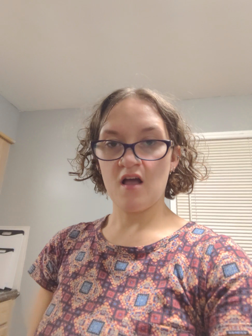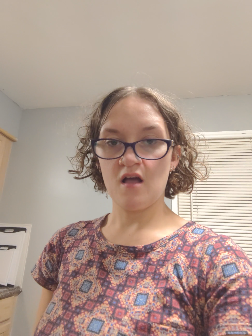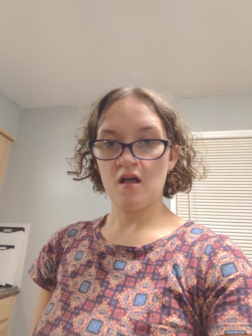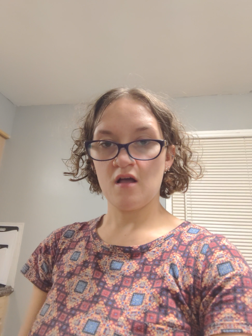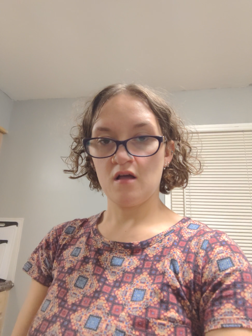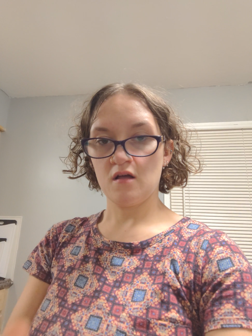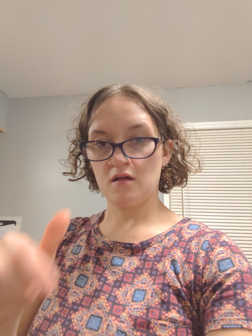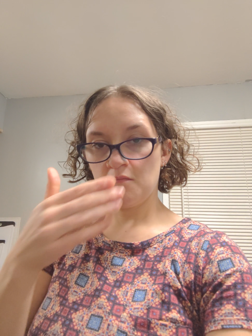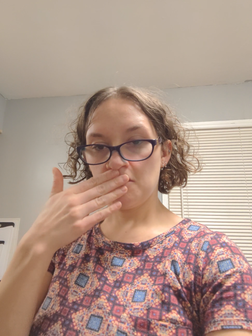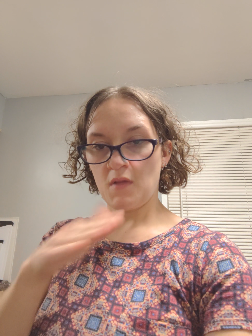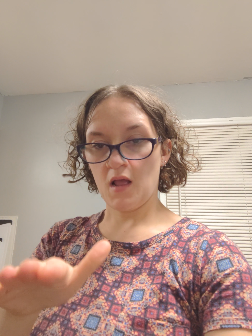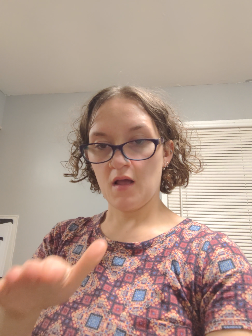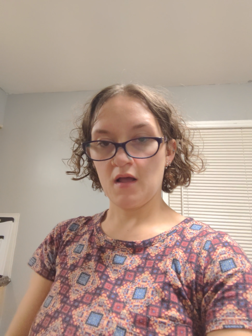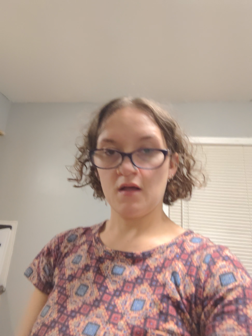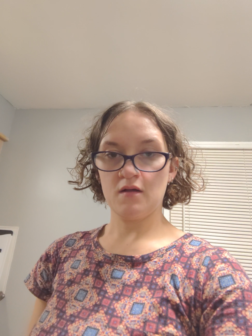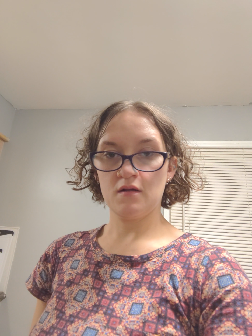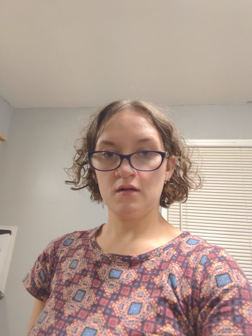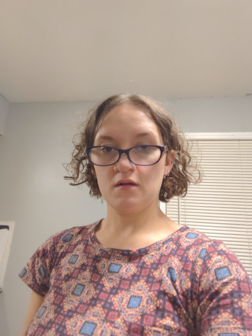bad